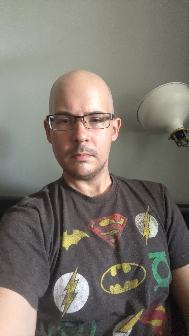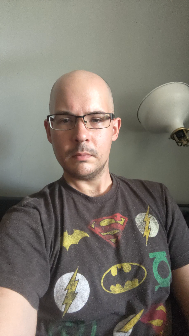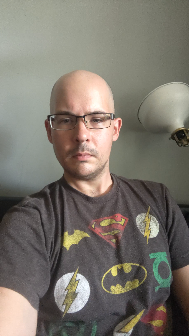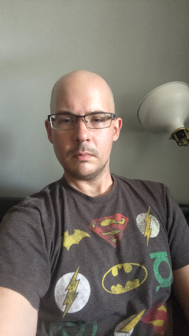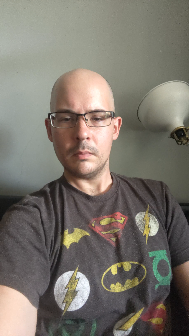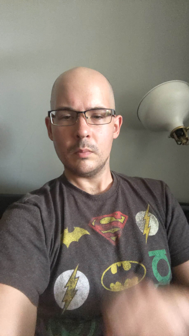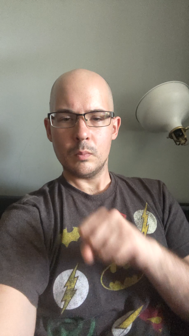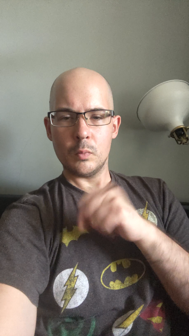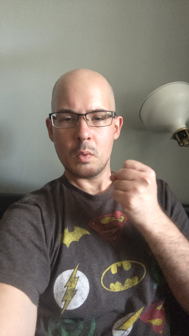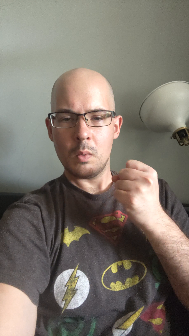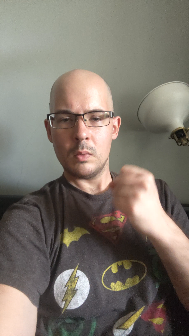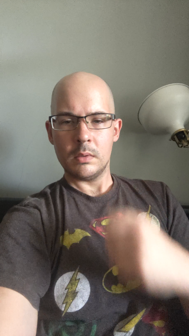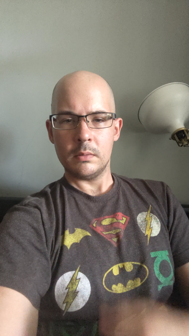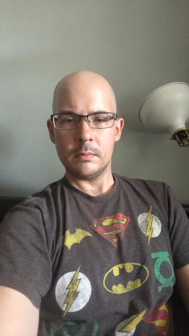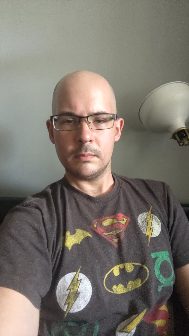broken